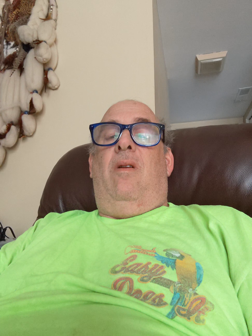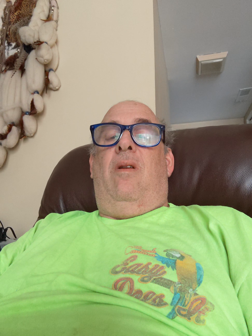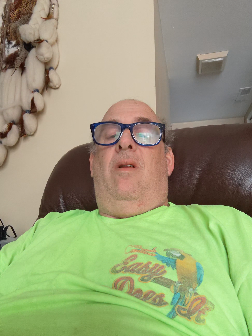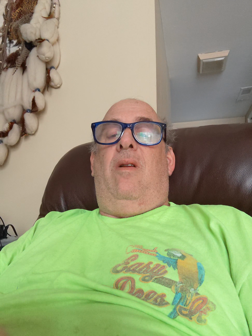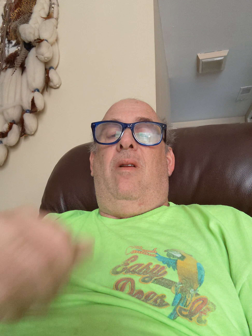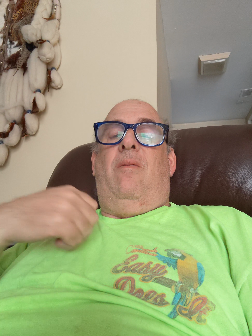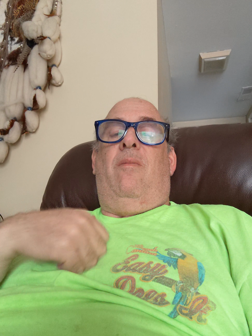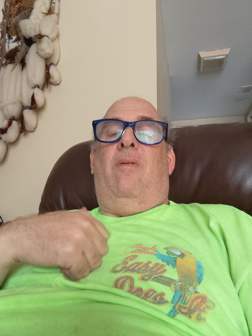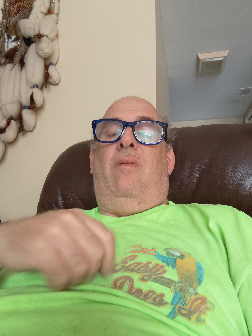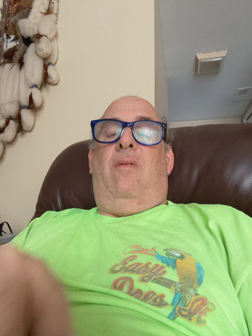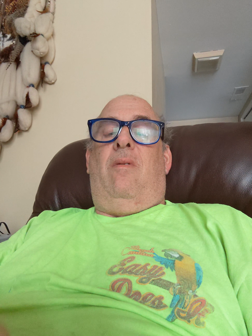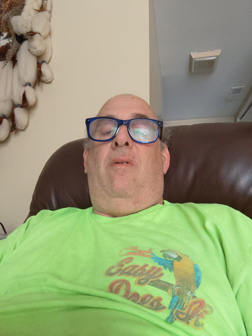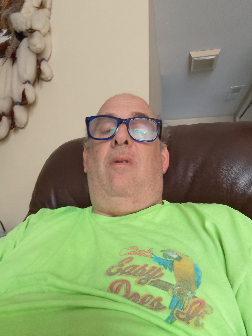bath